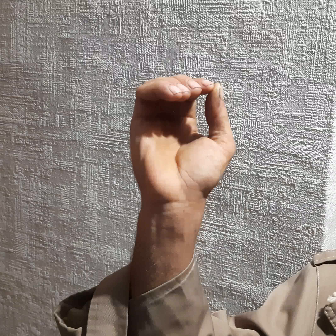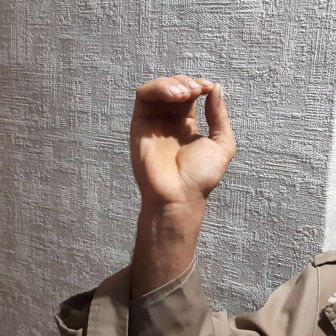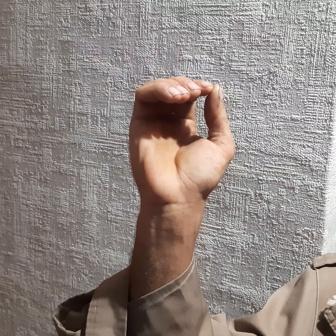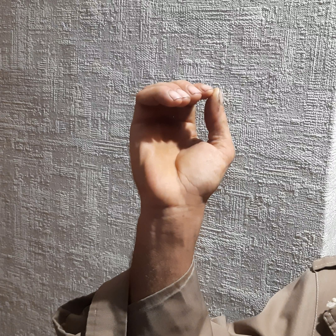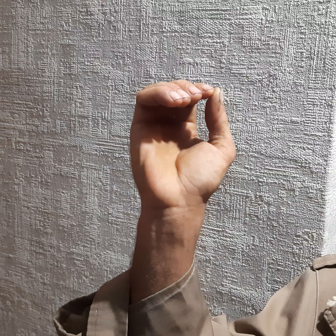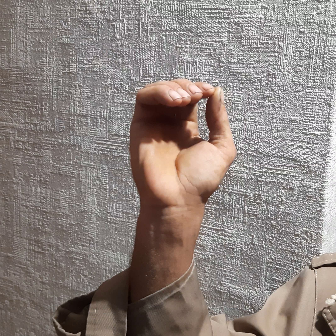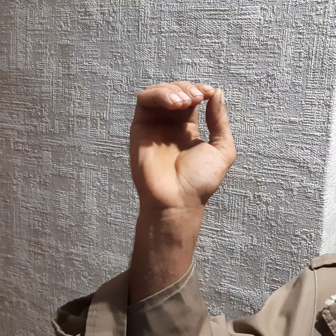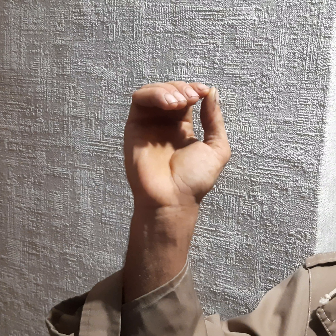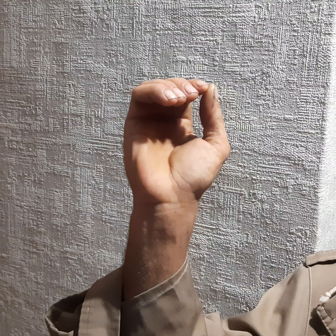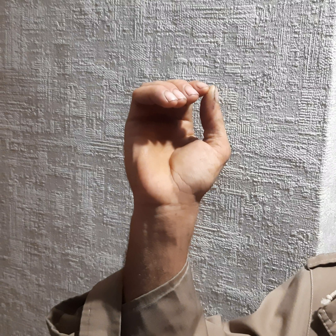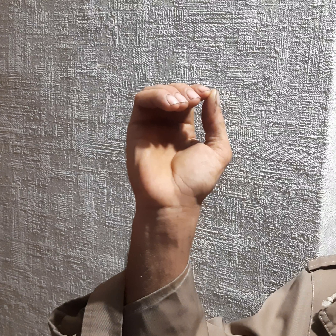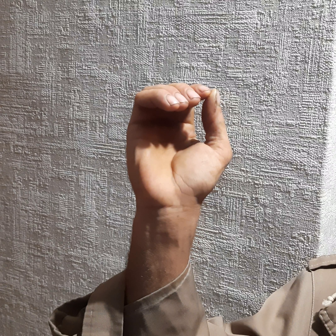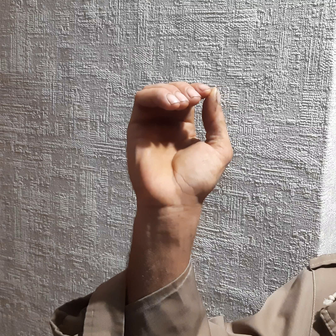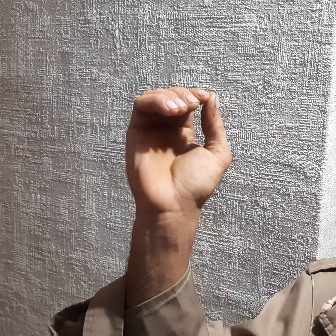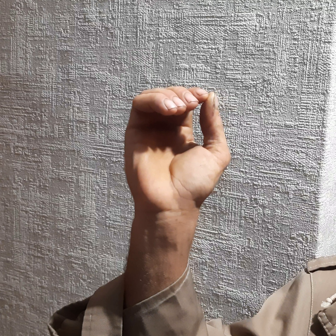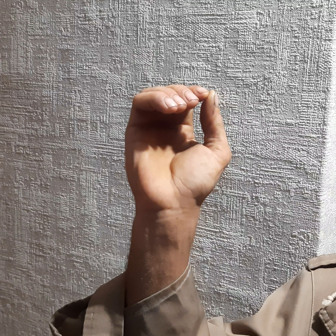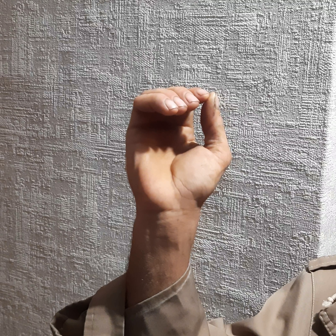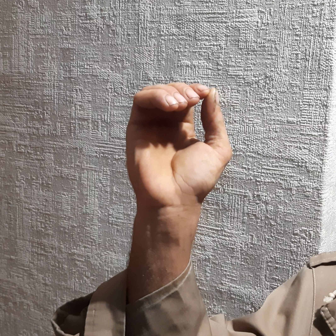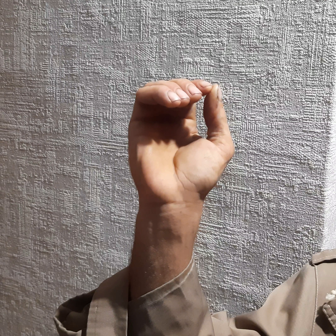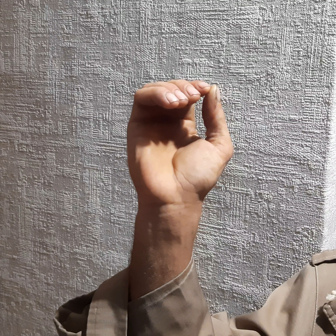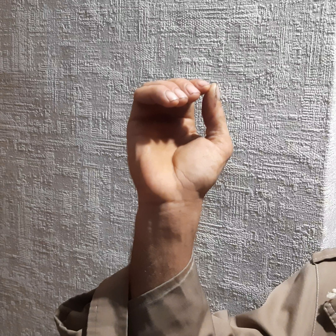Е